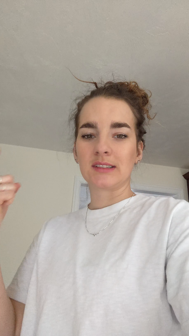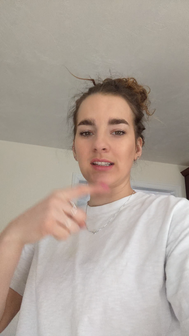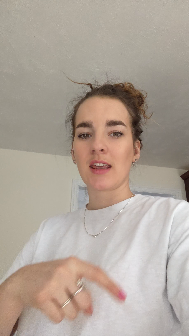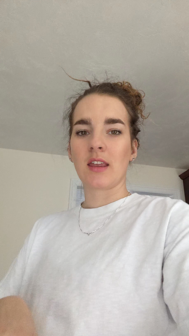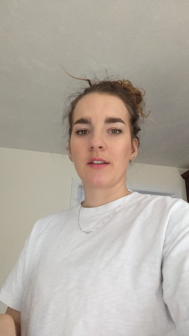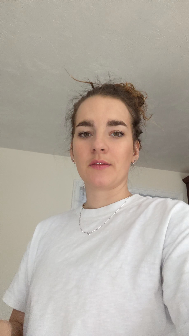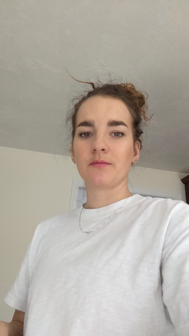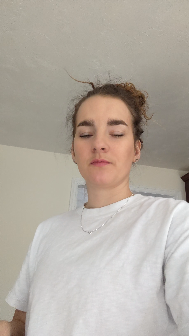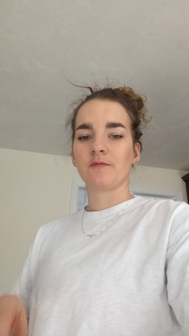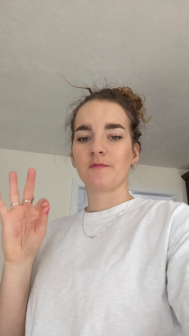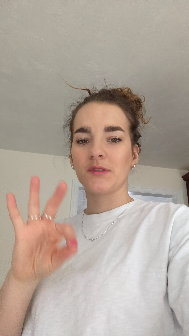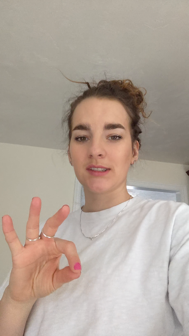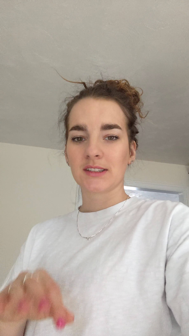fit